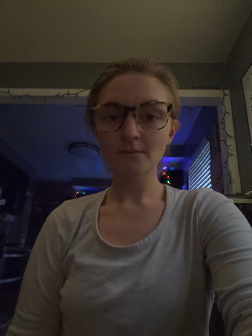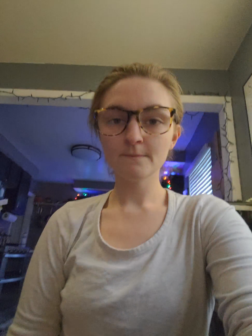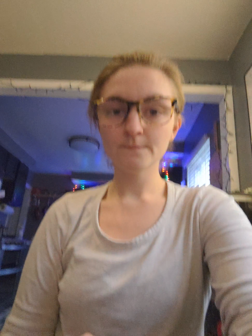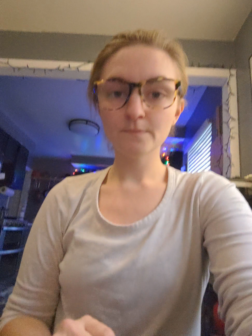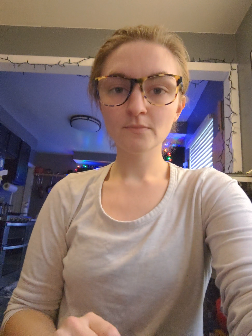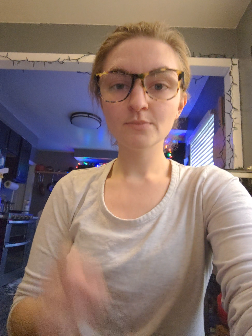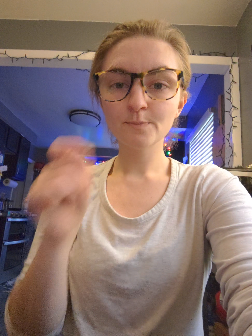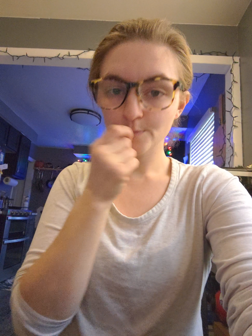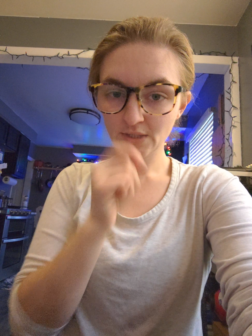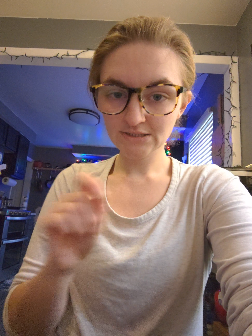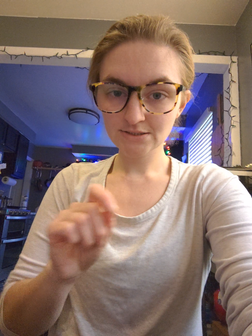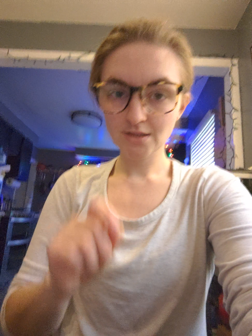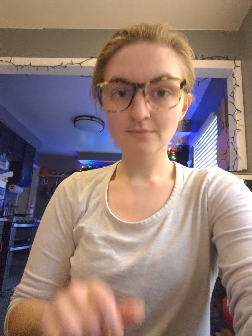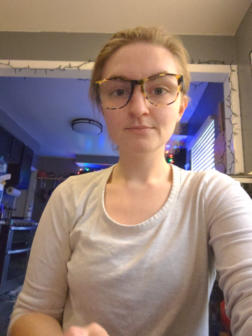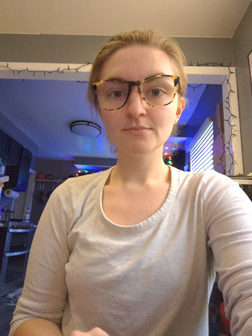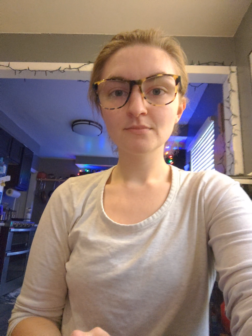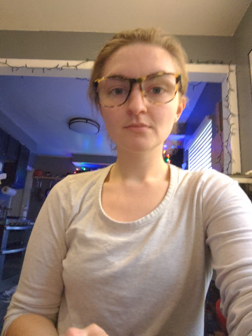pen